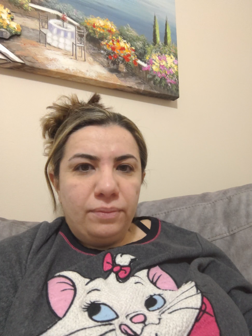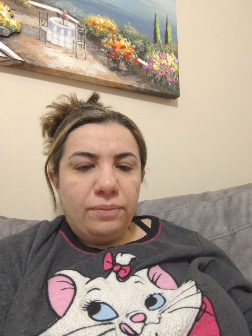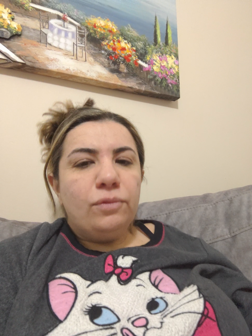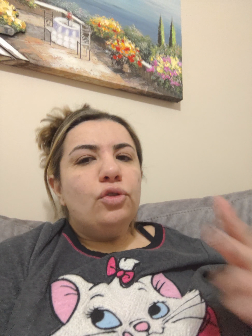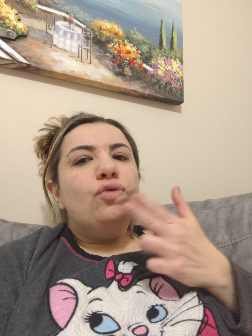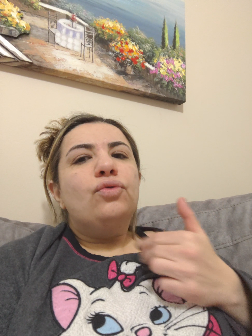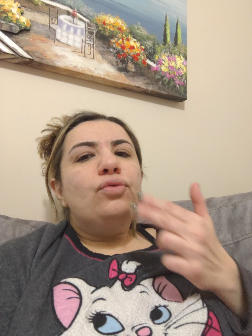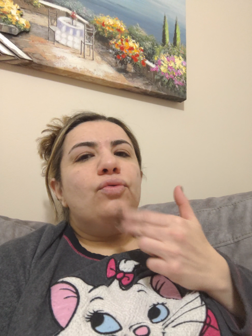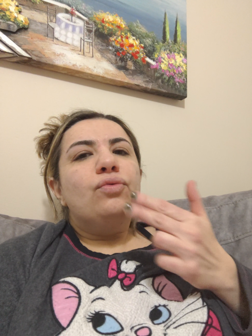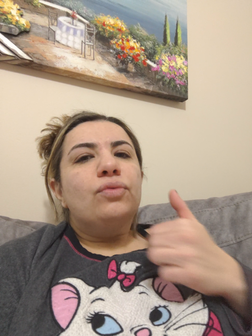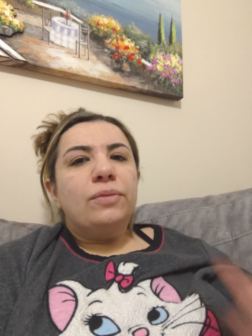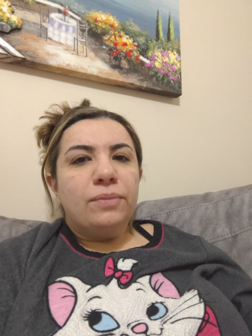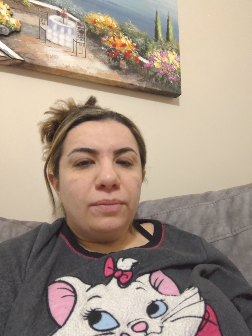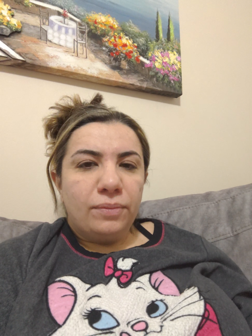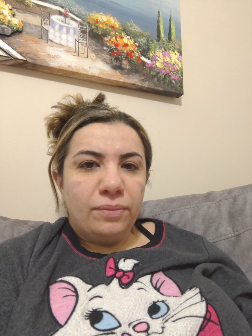cute